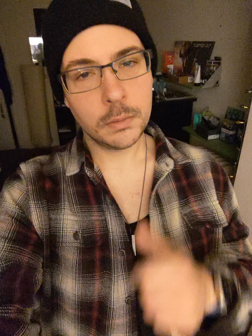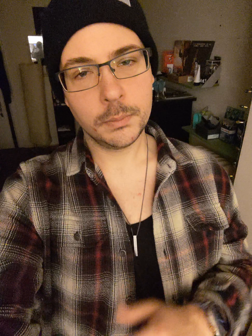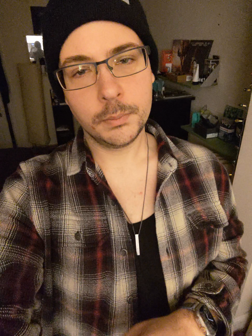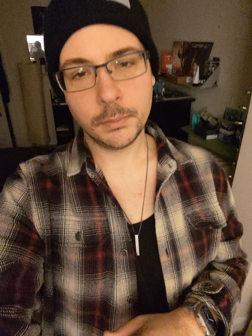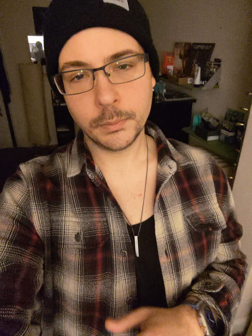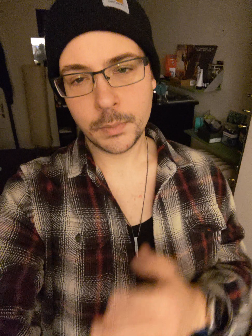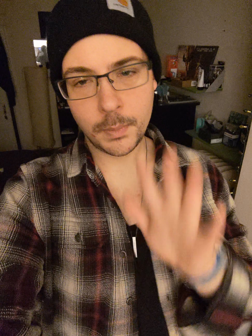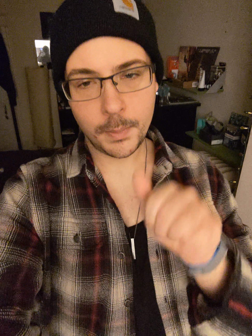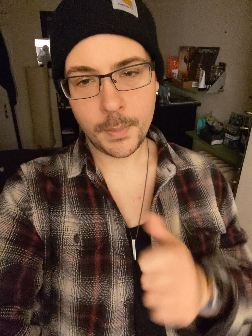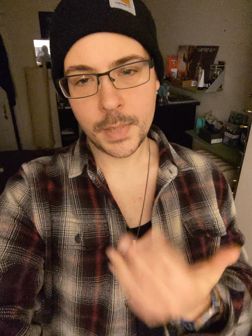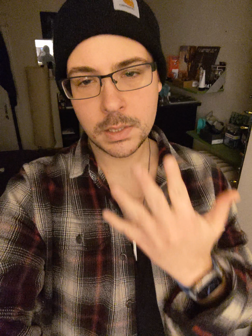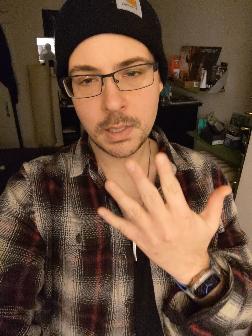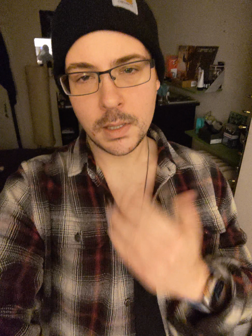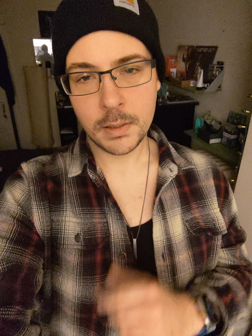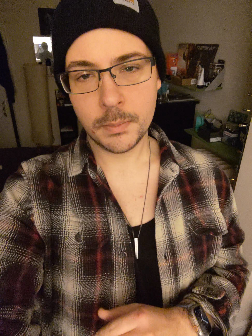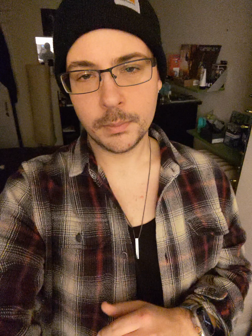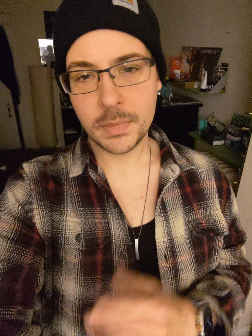mitten